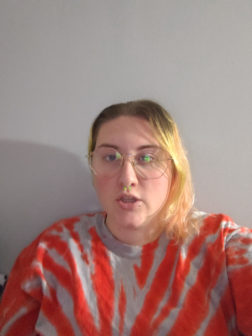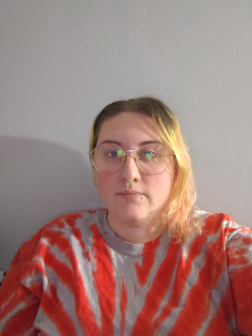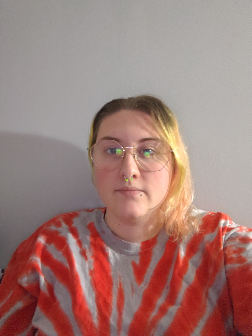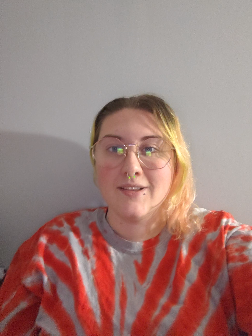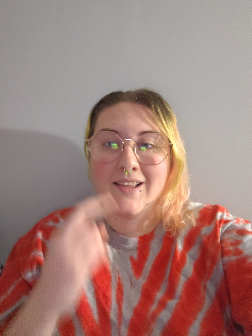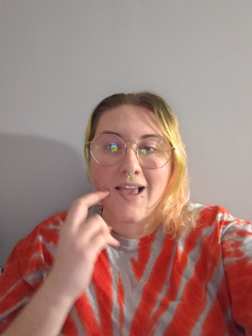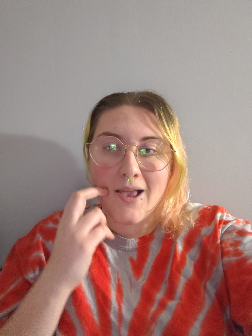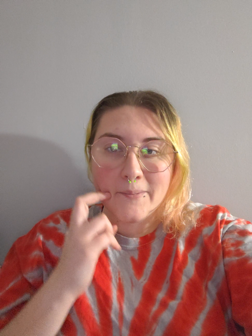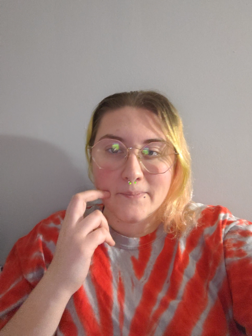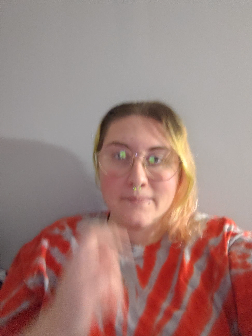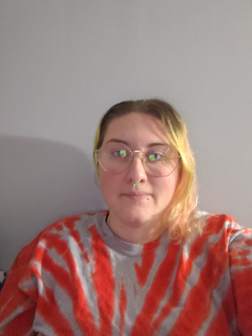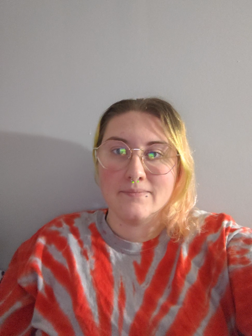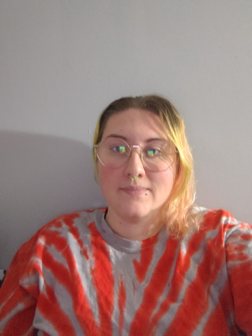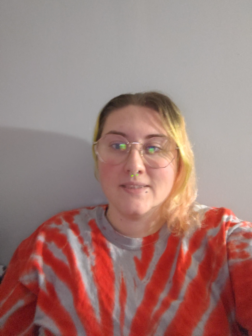gum